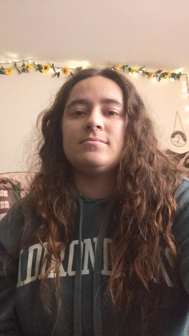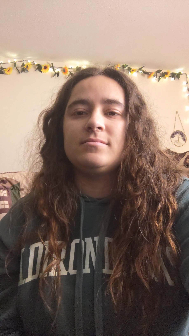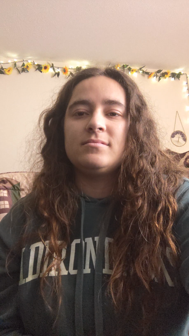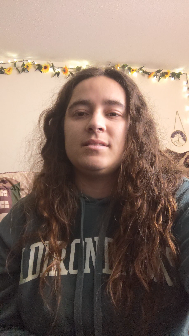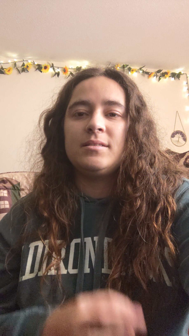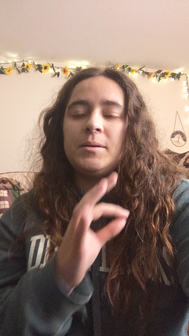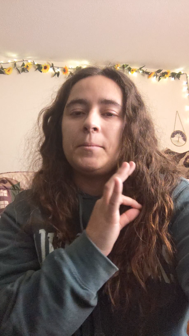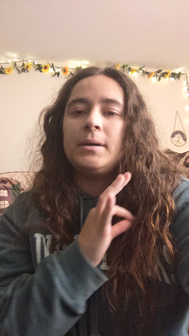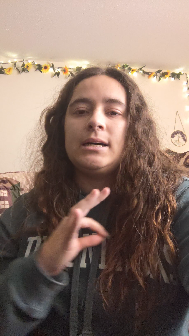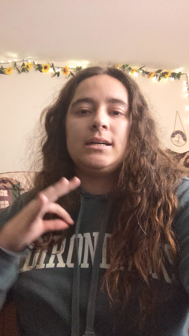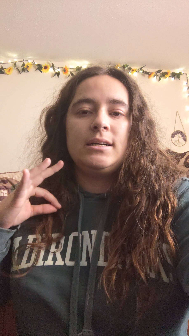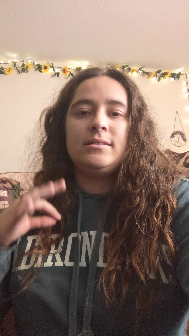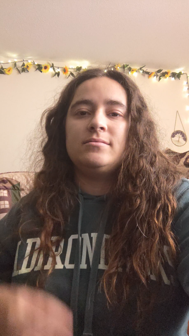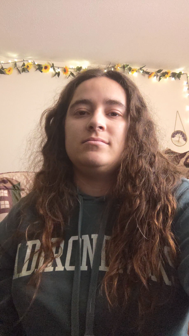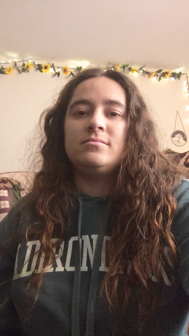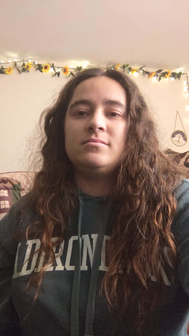beads